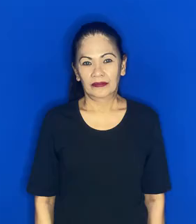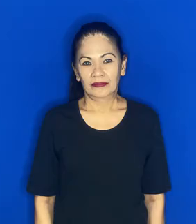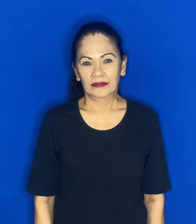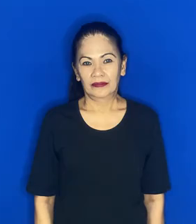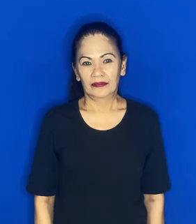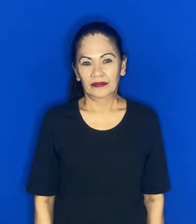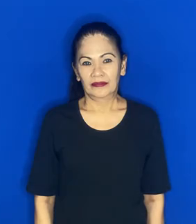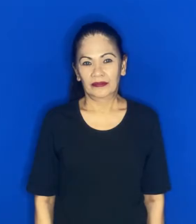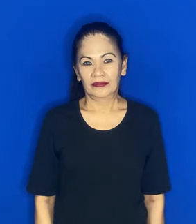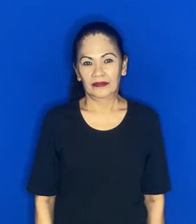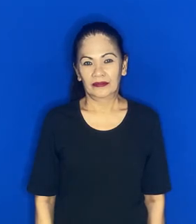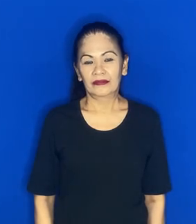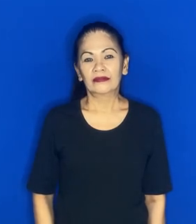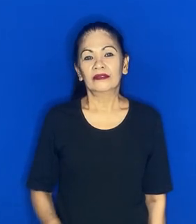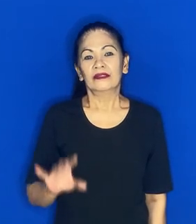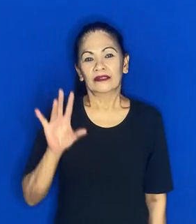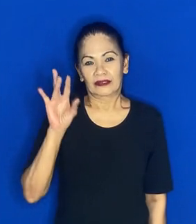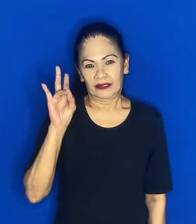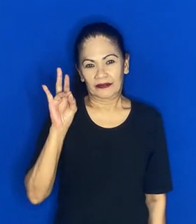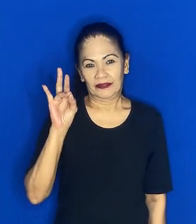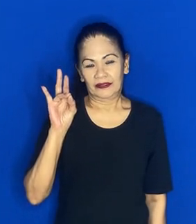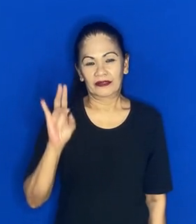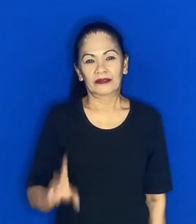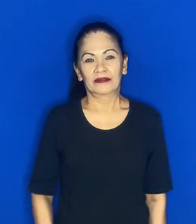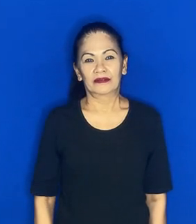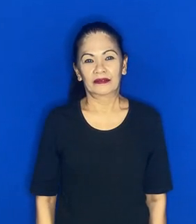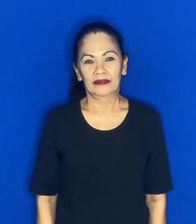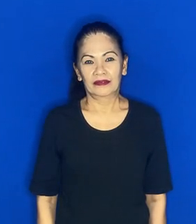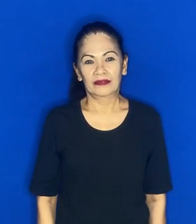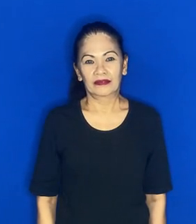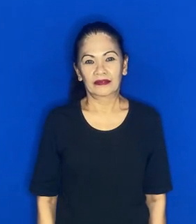seven